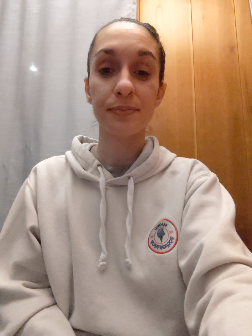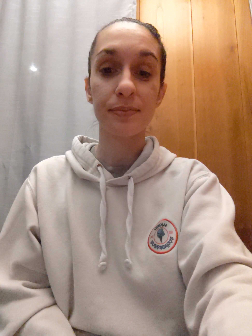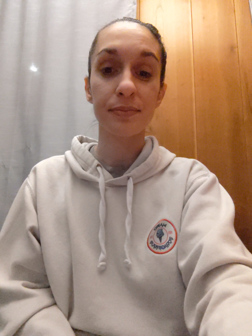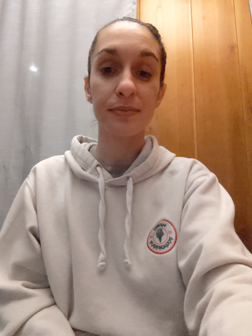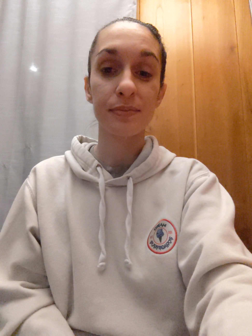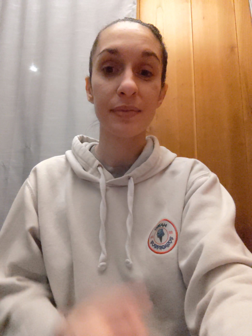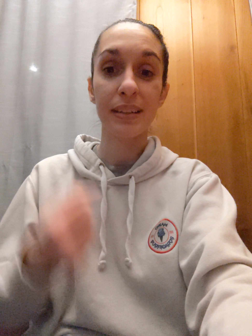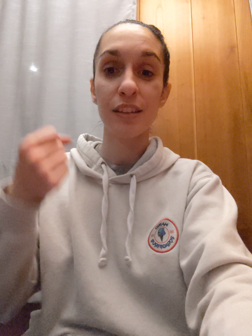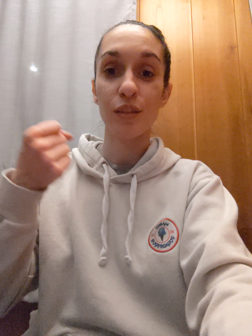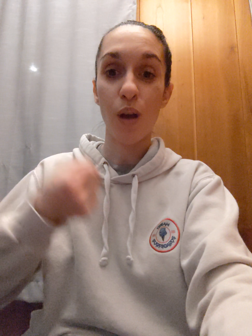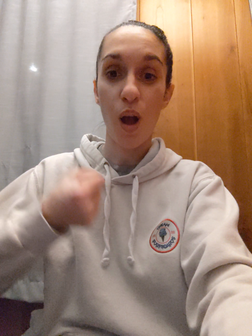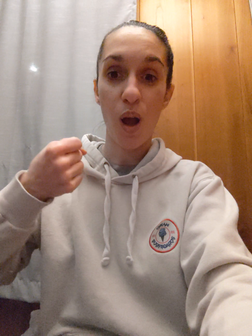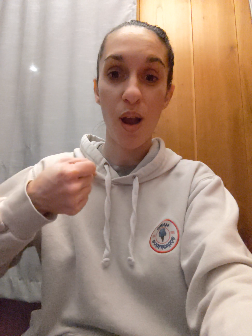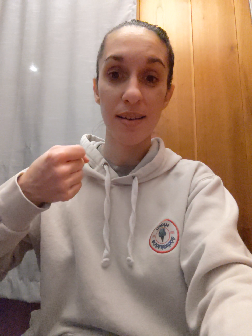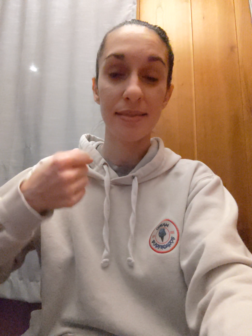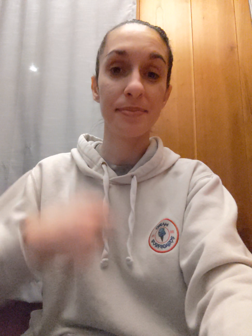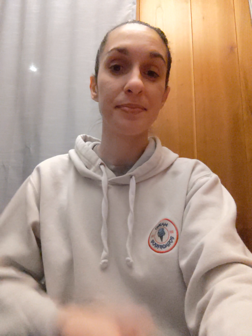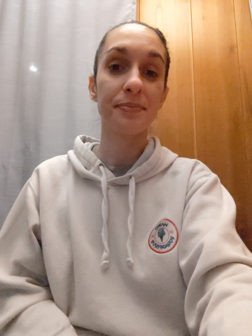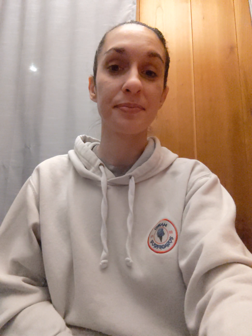car